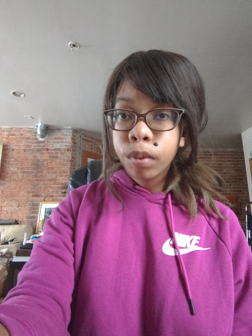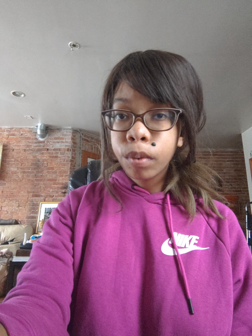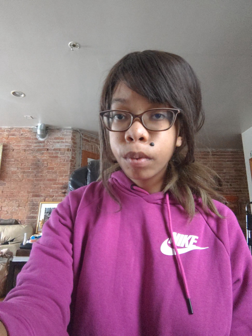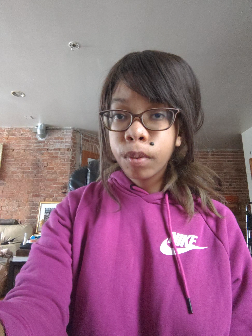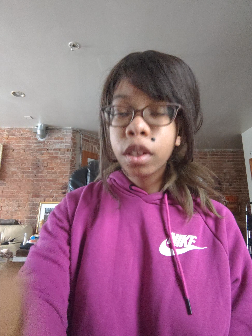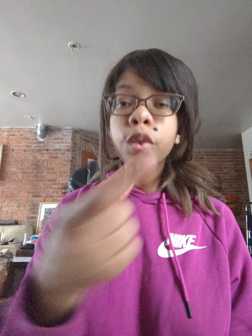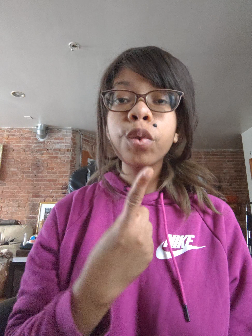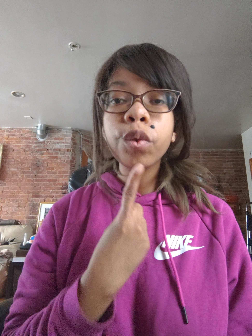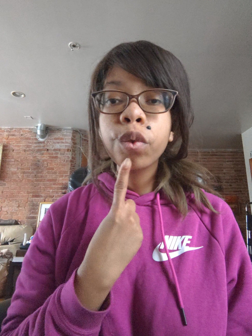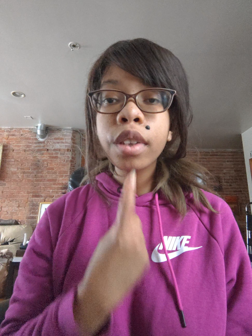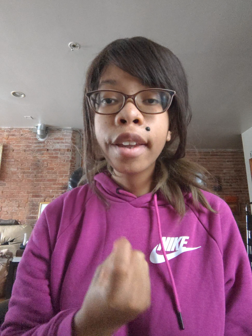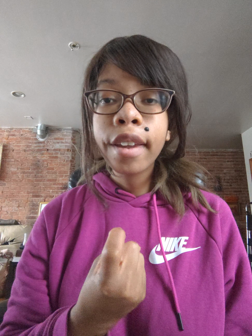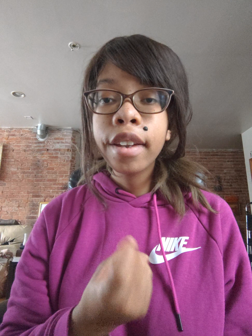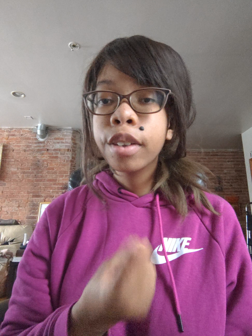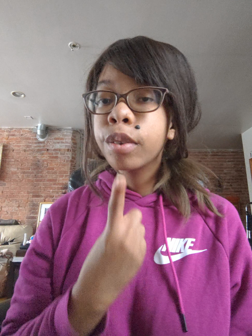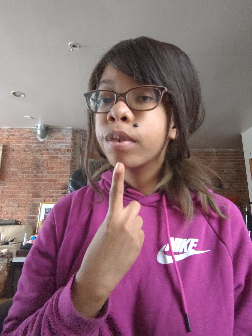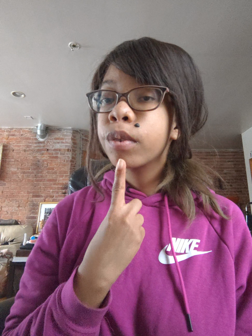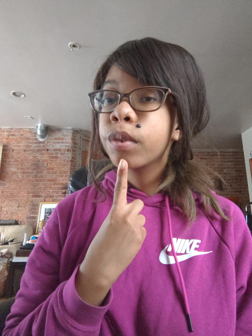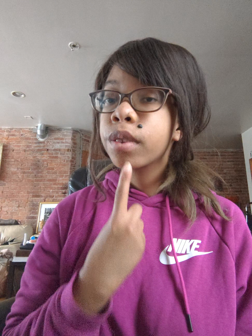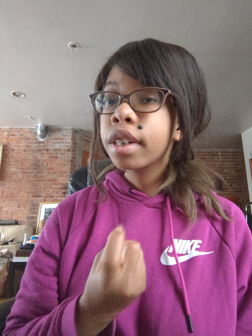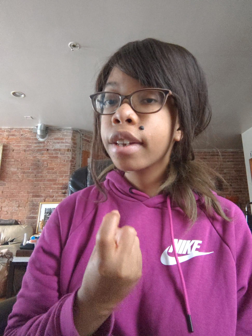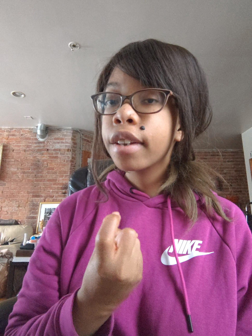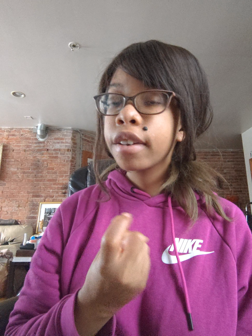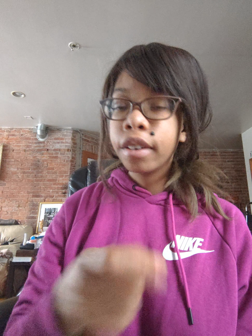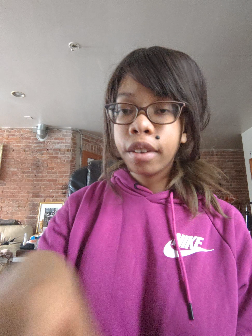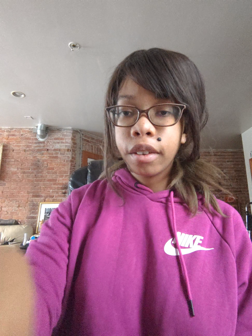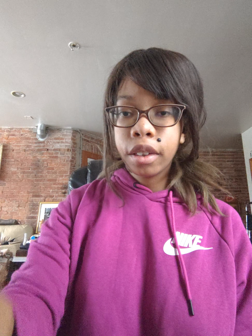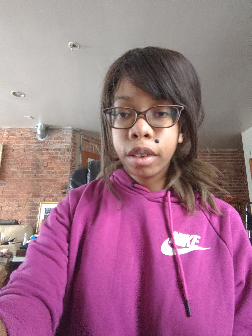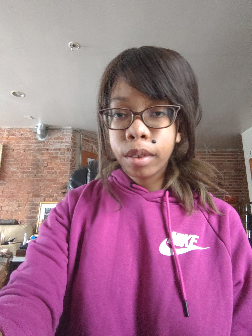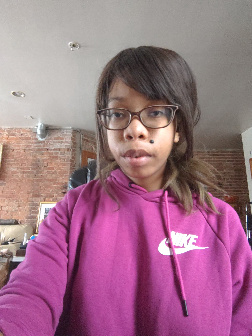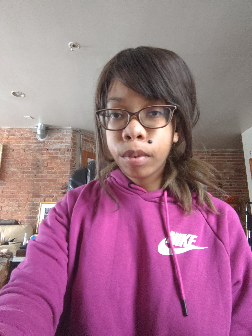red